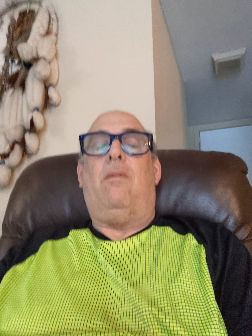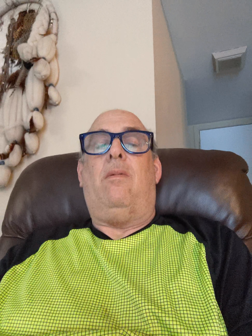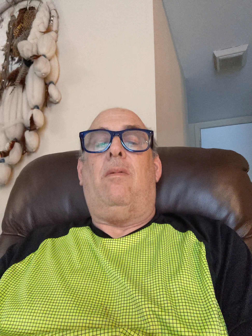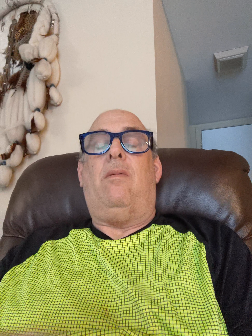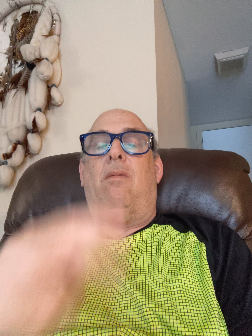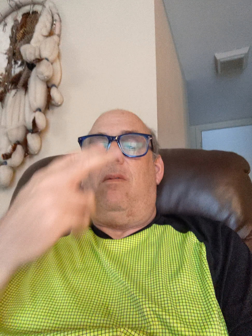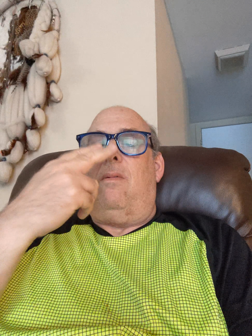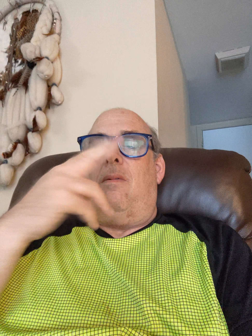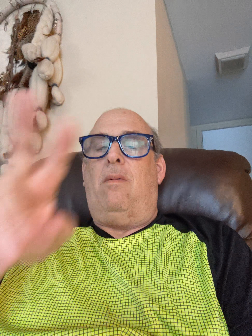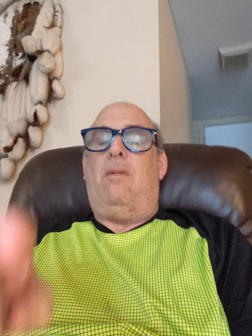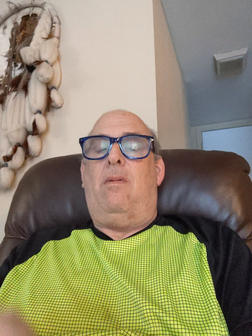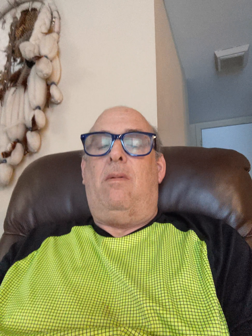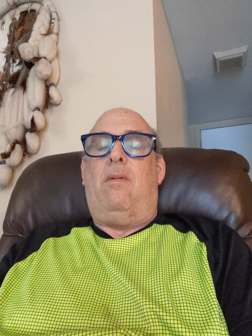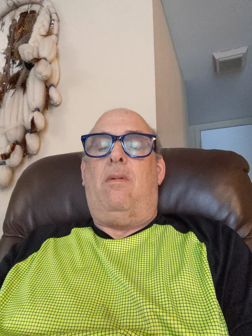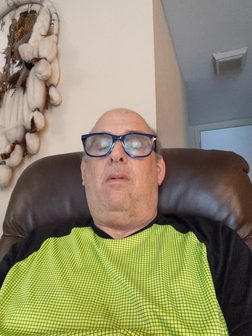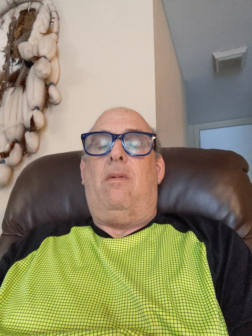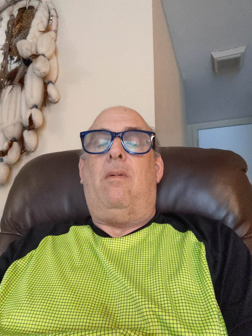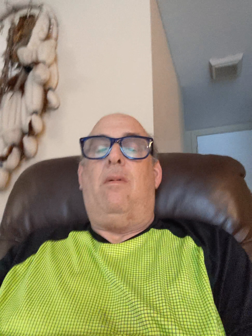look